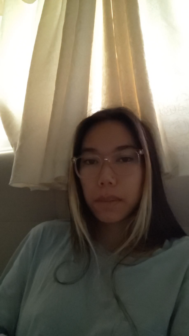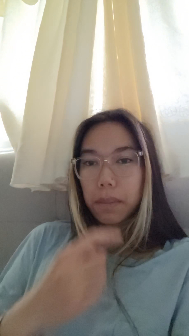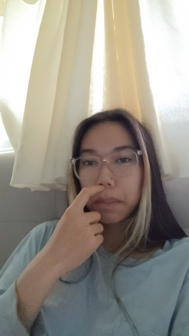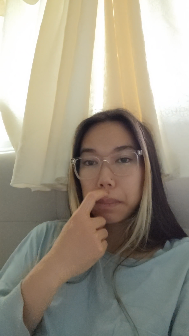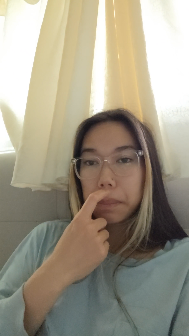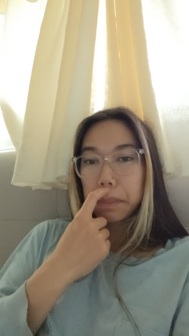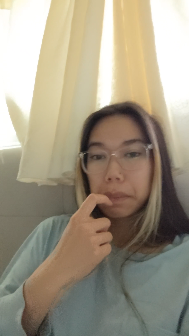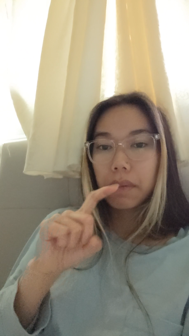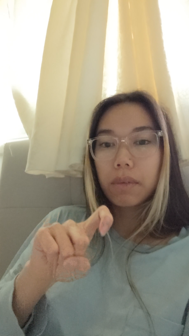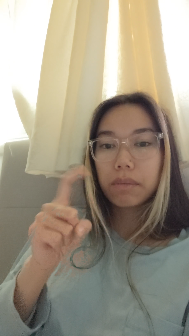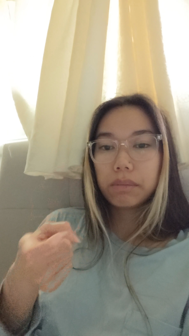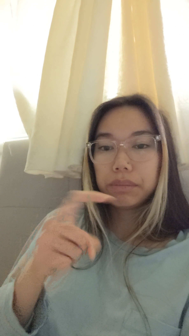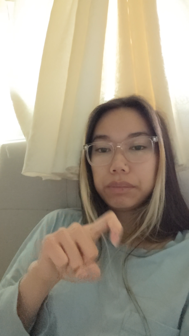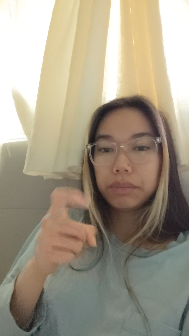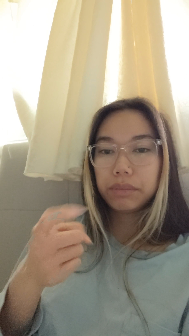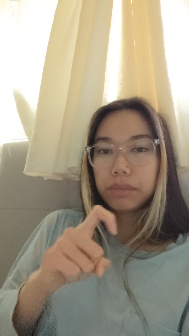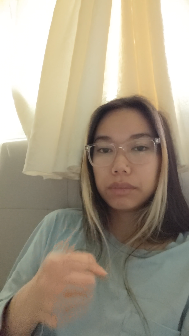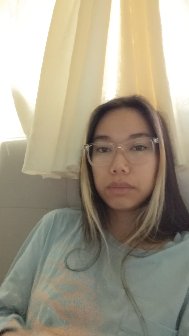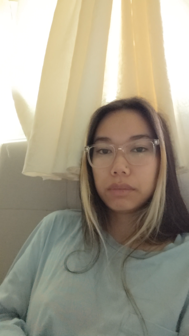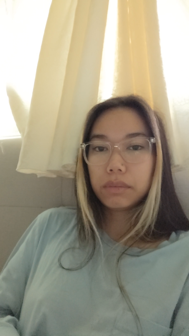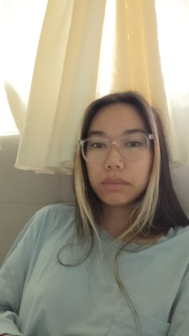friend